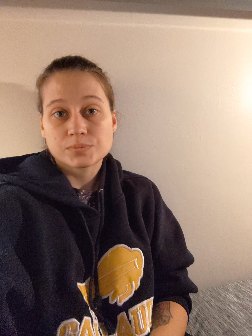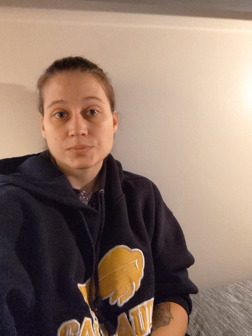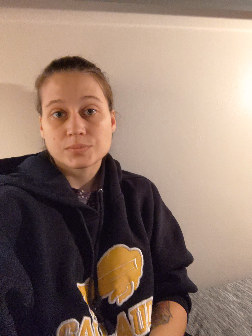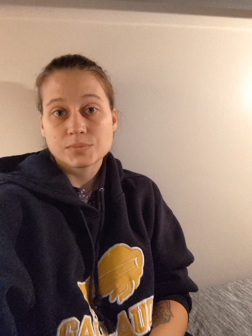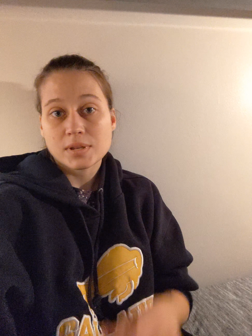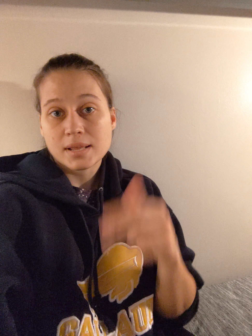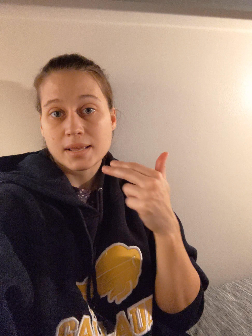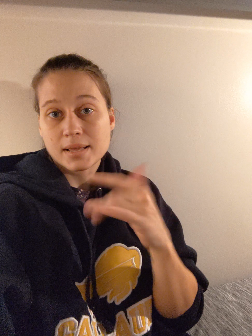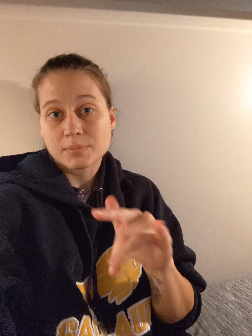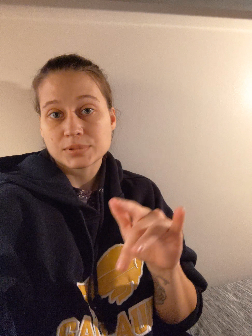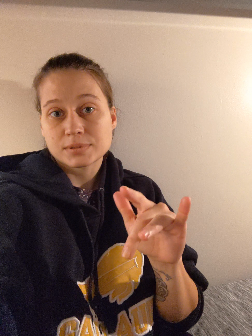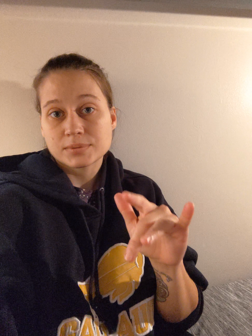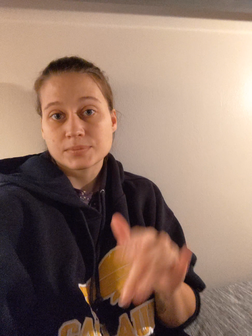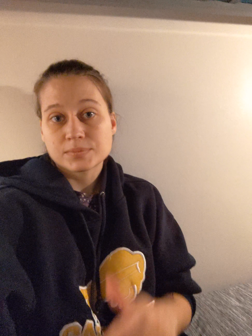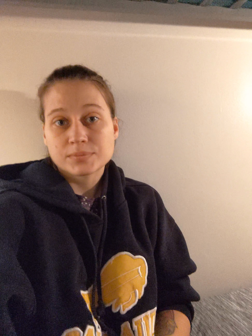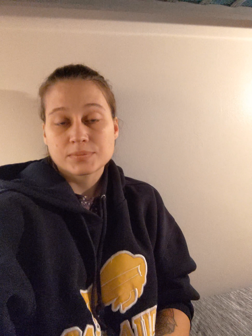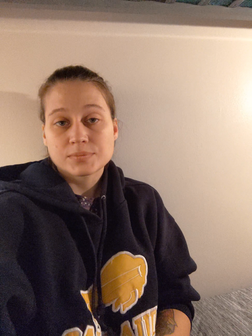empty